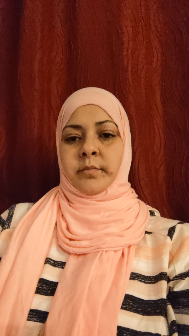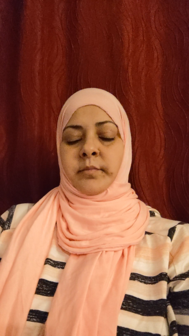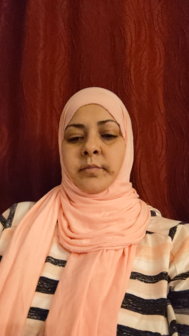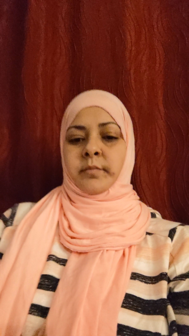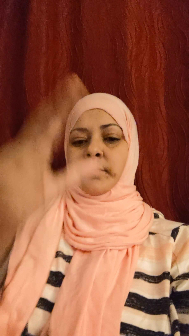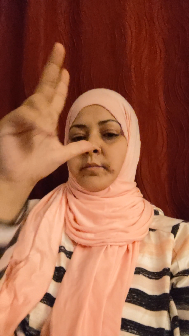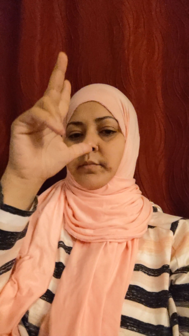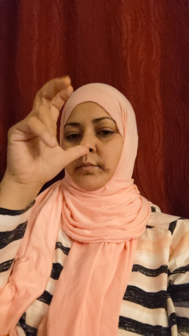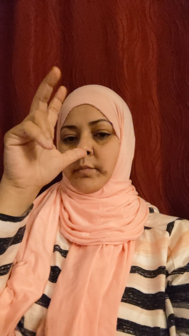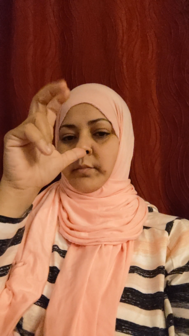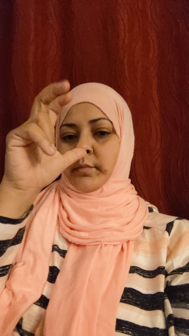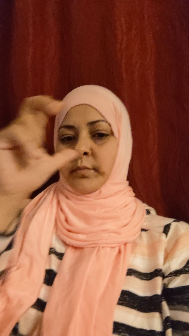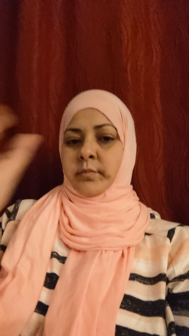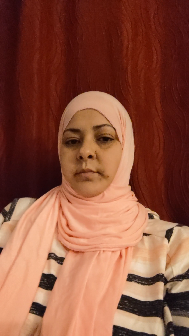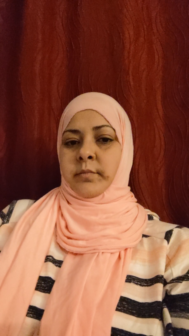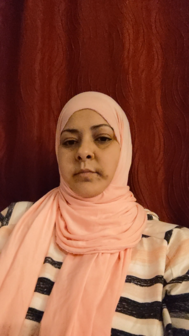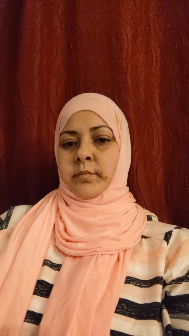ant